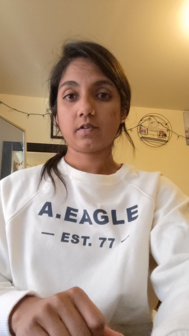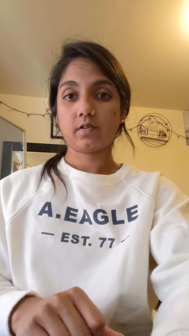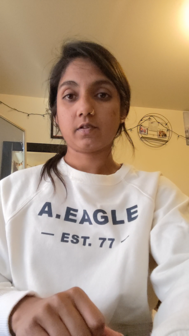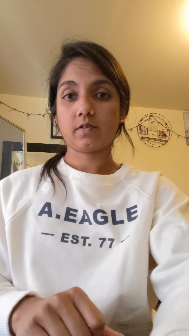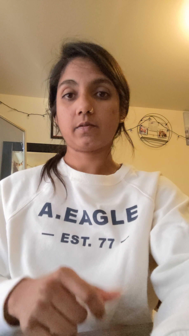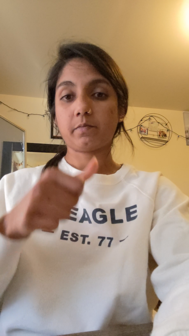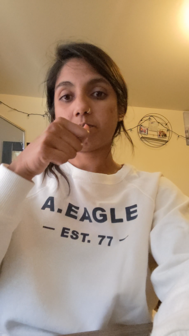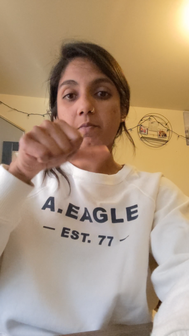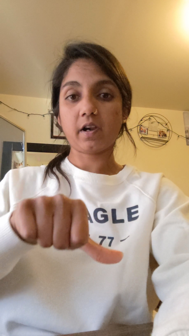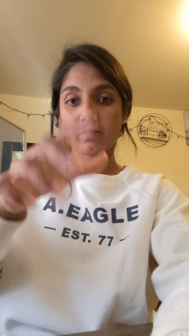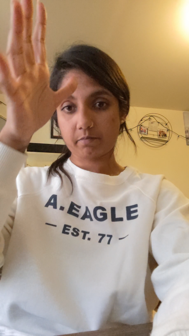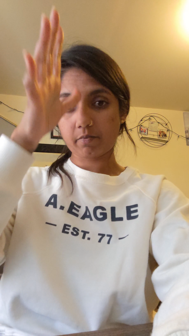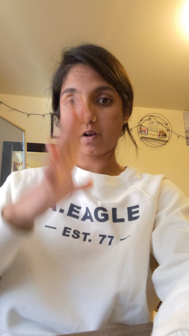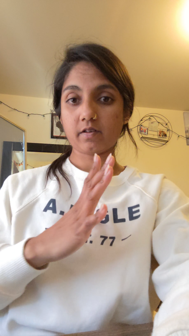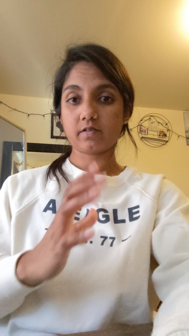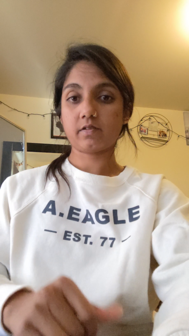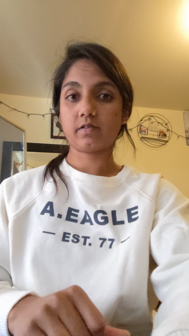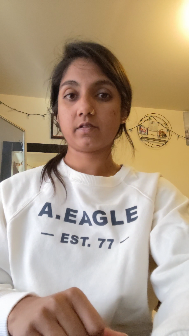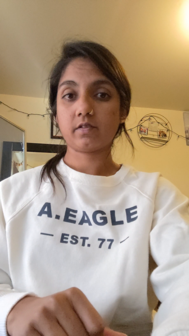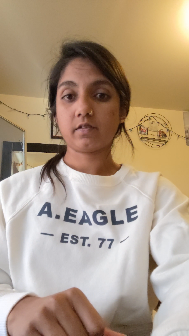mailman